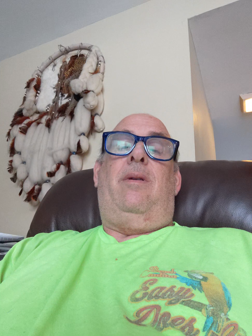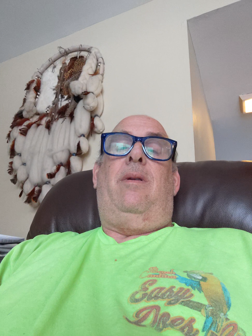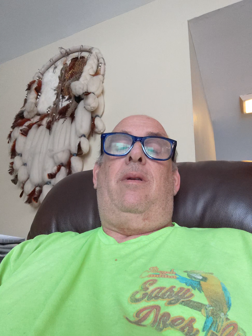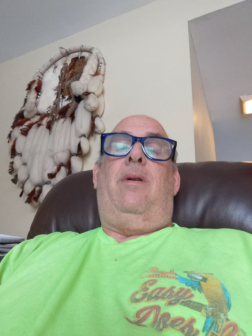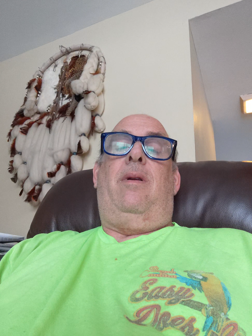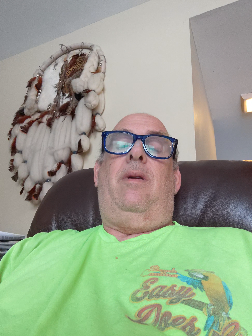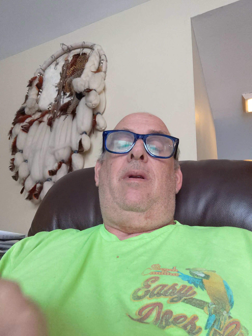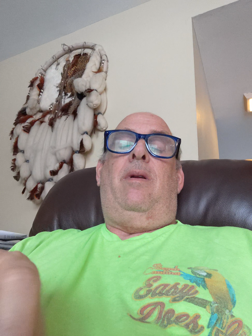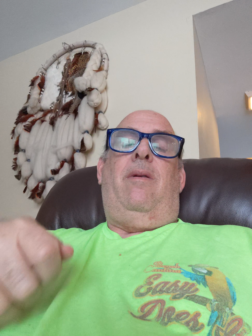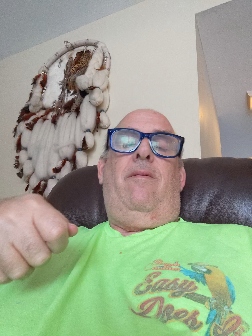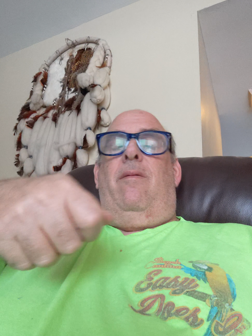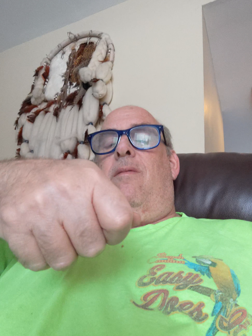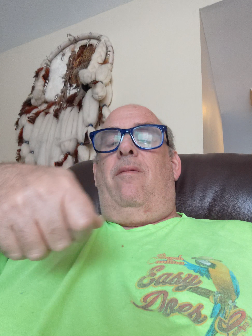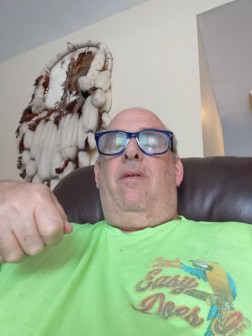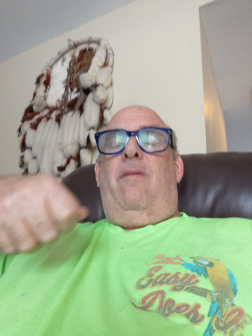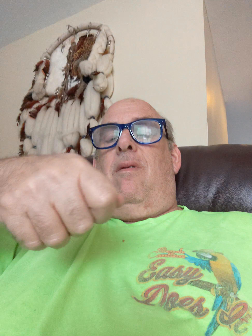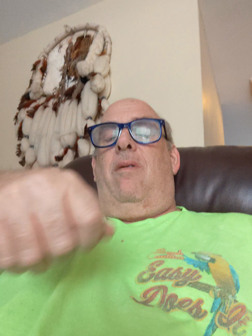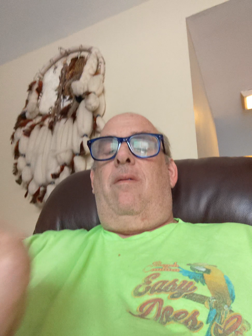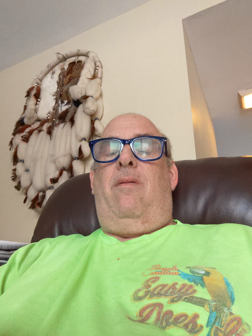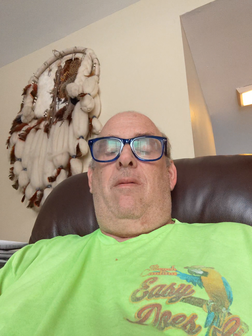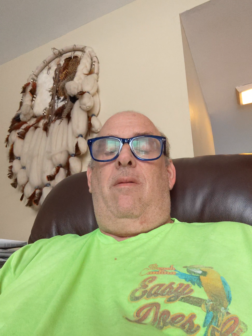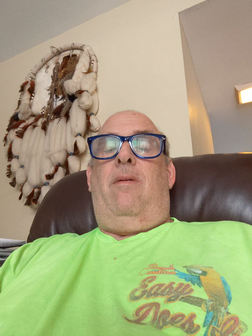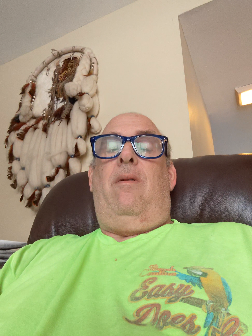vacuum